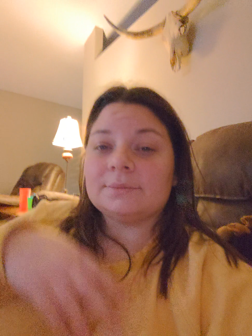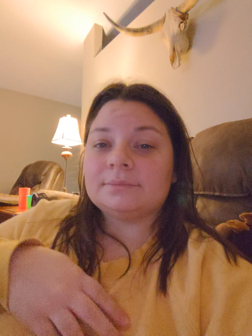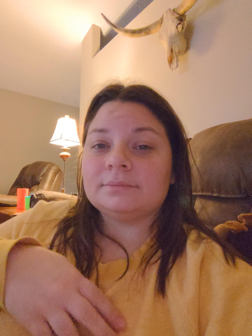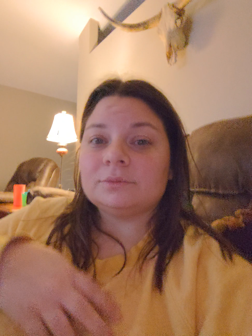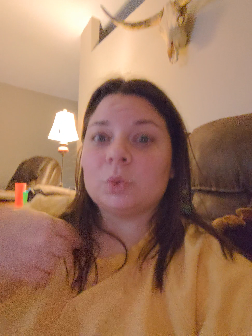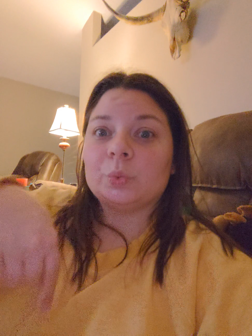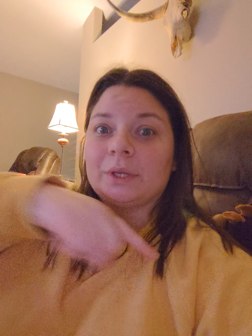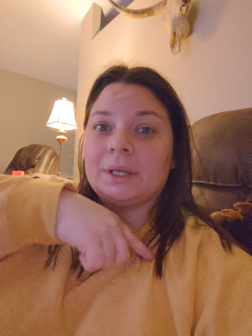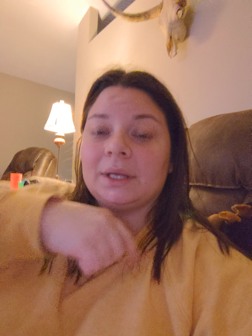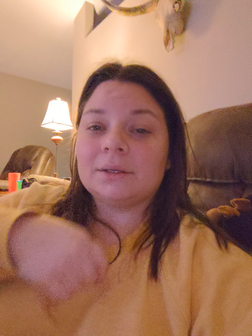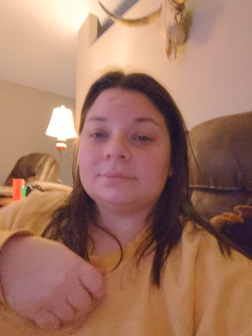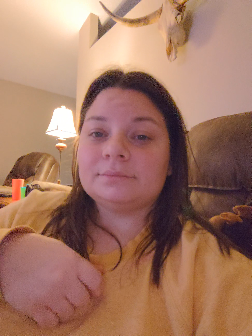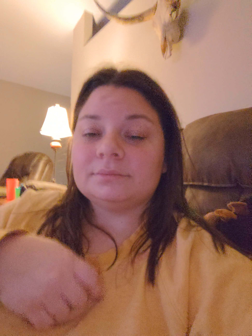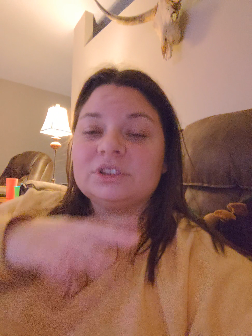we